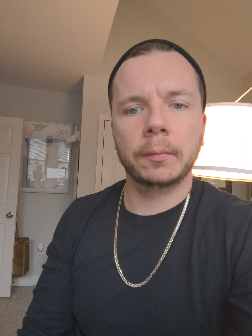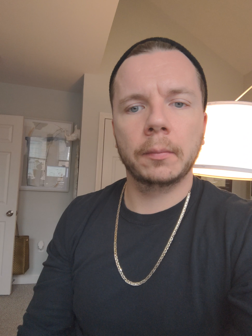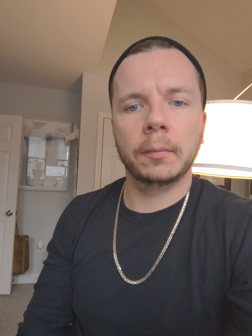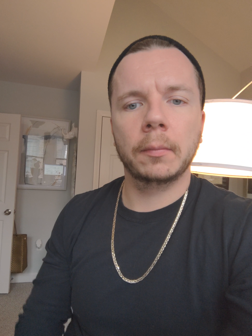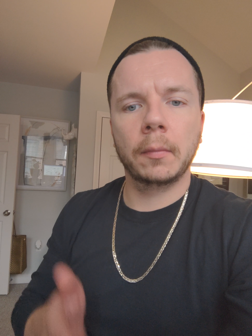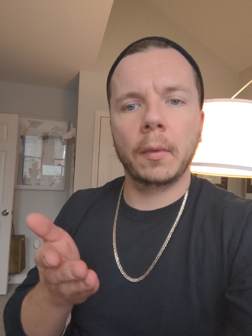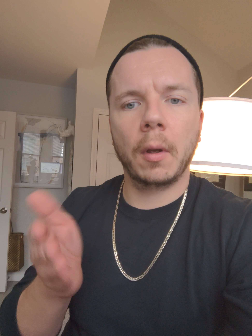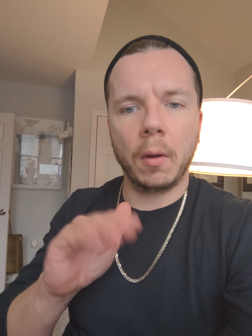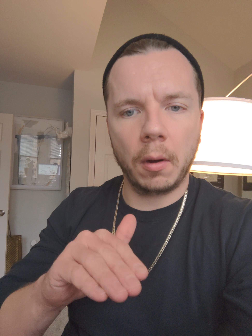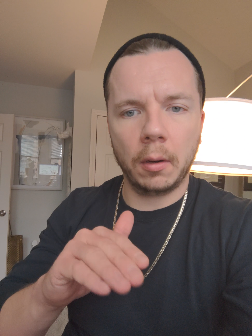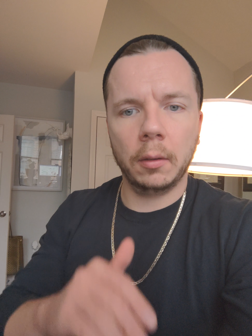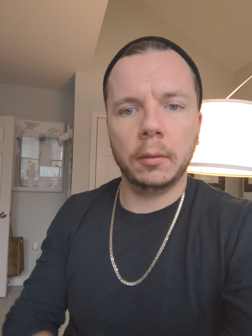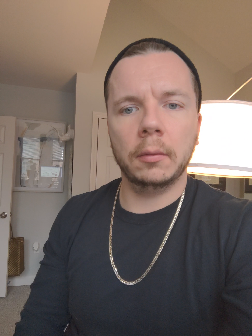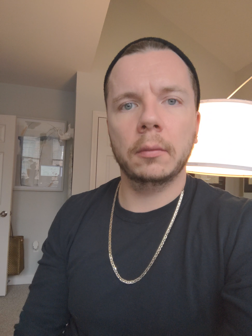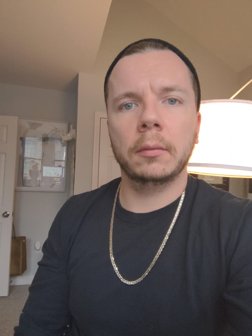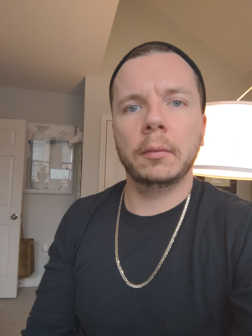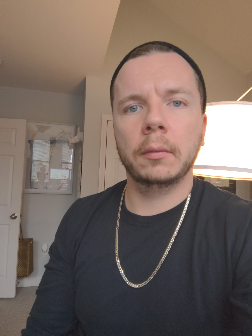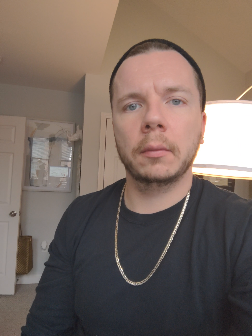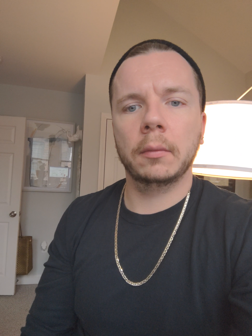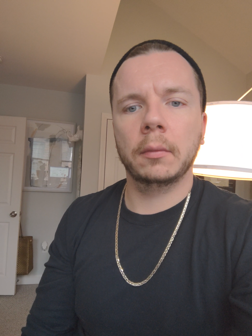on